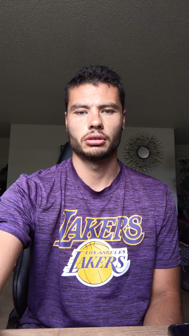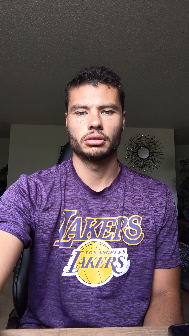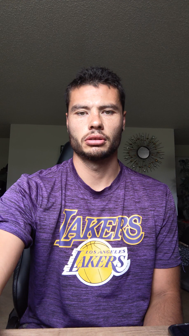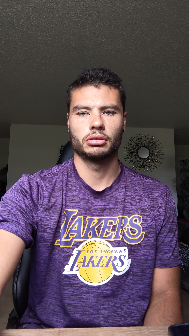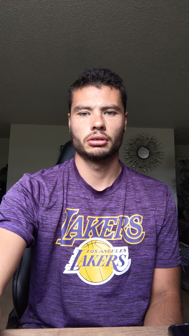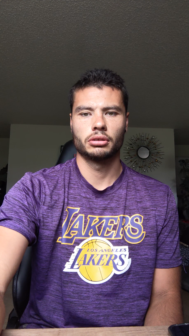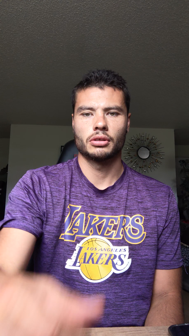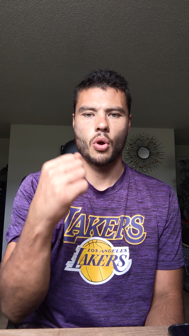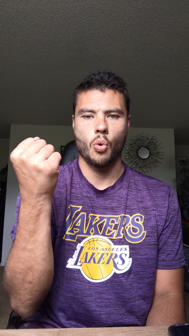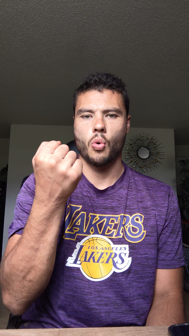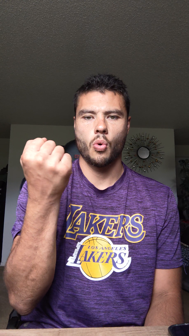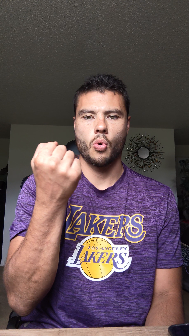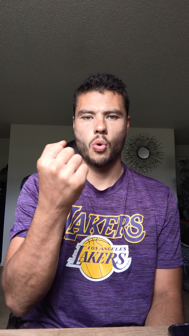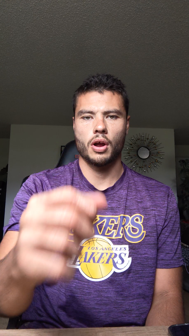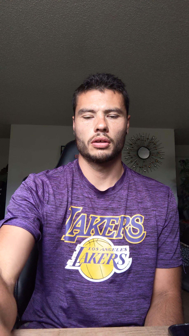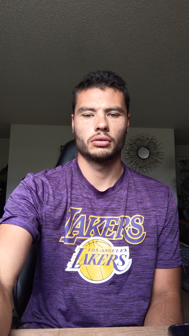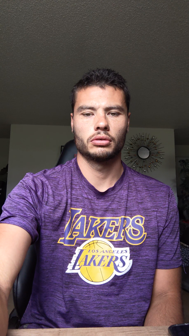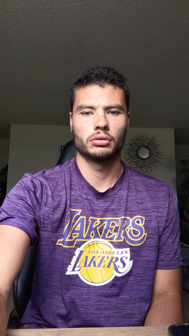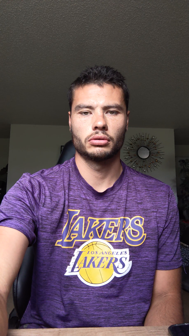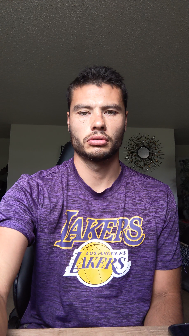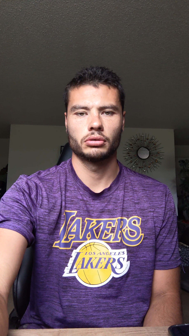hold